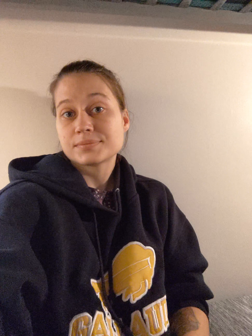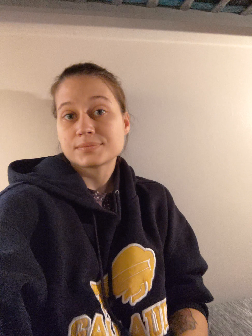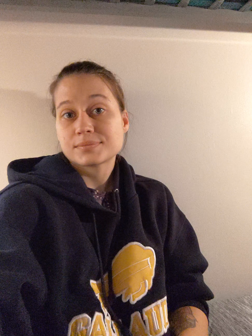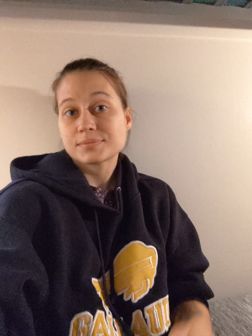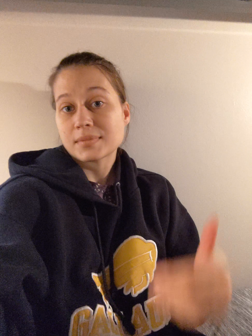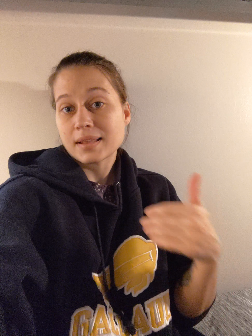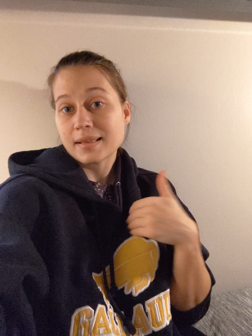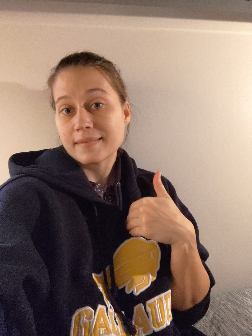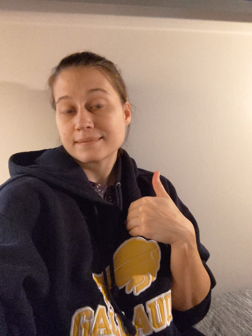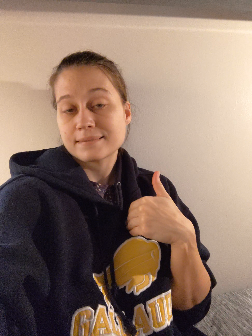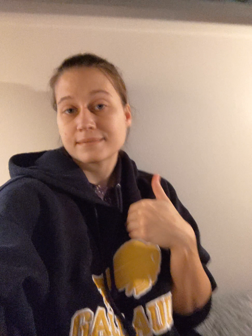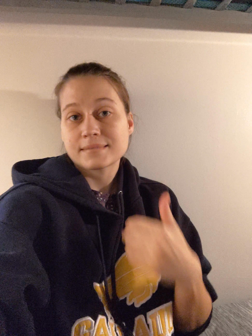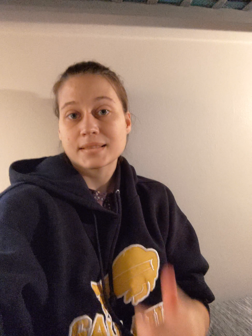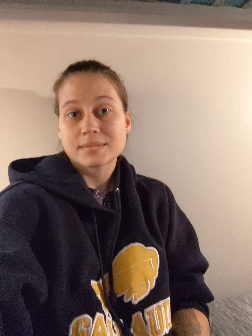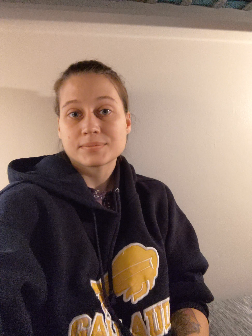have